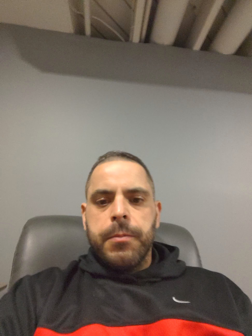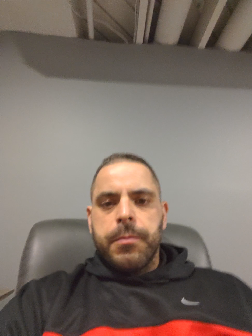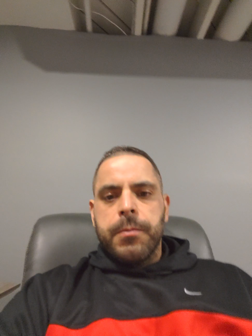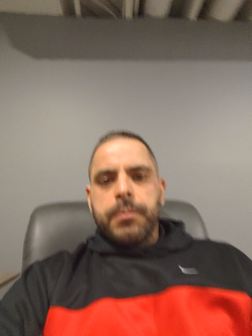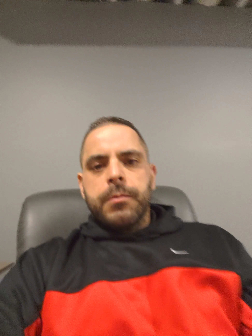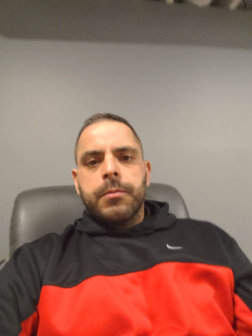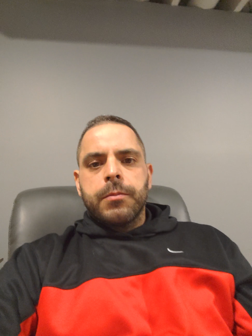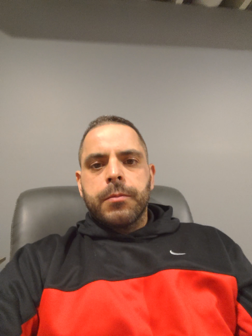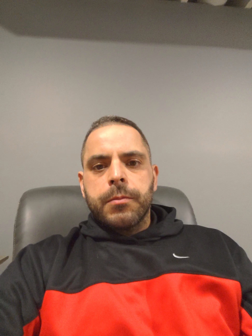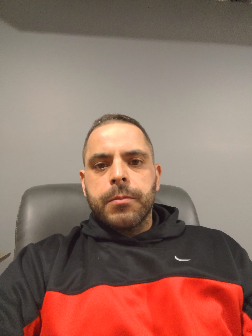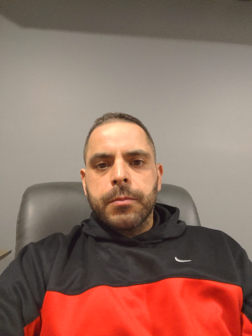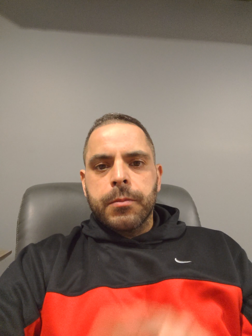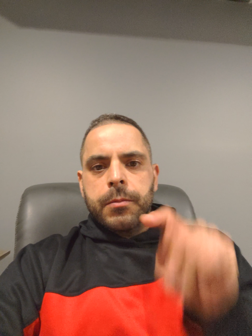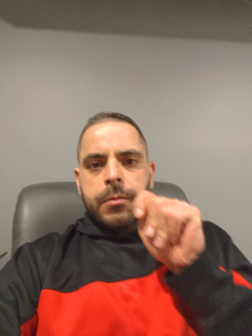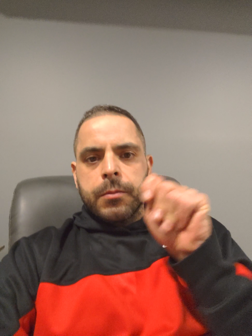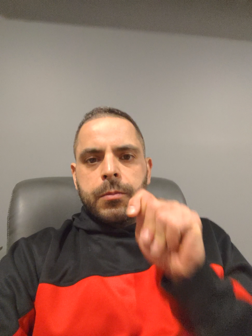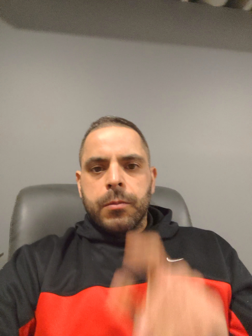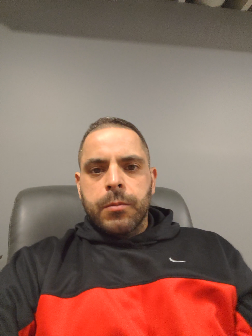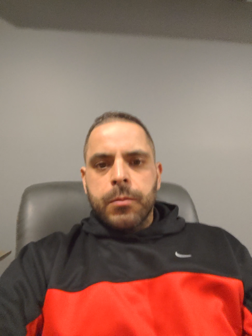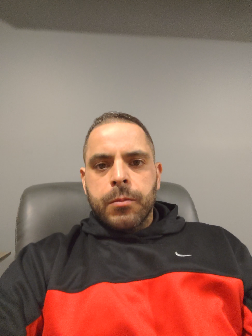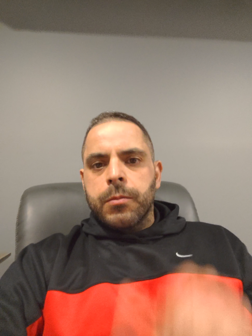potty